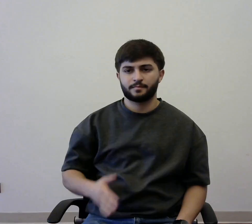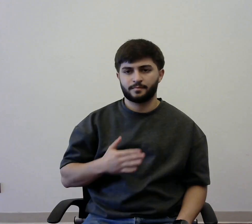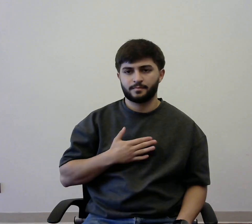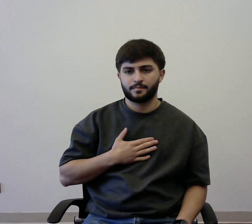mən